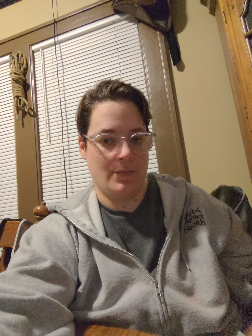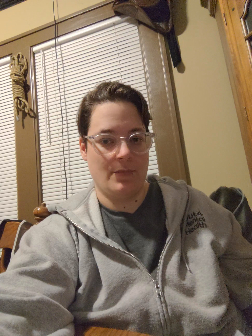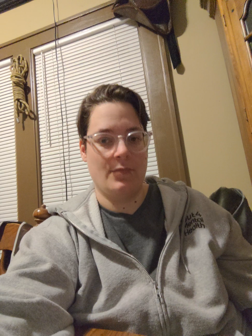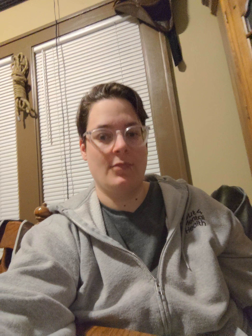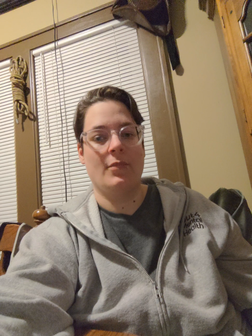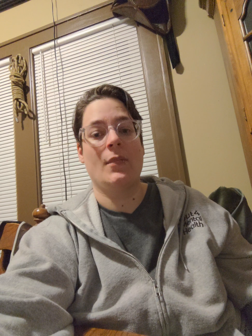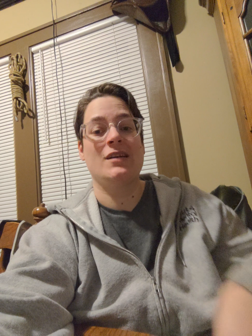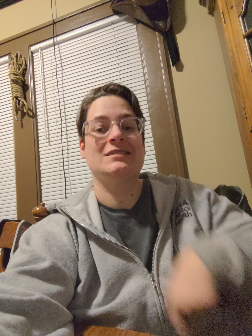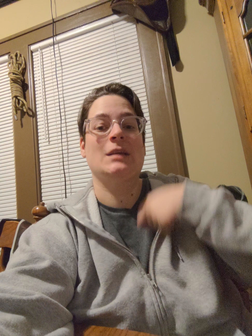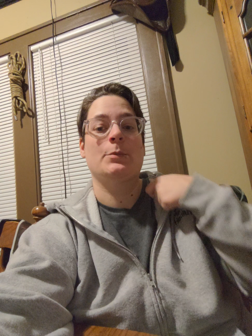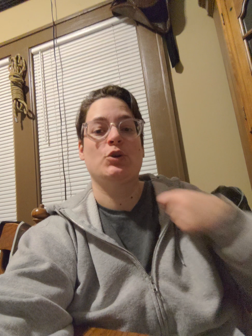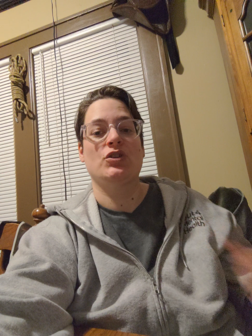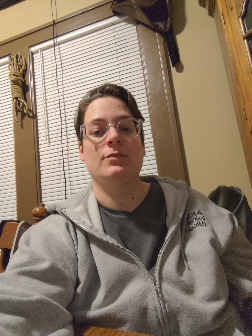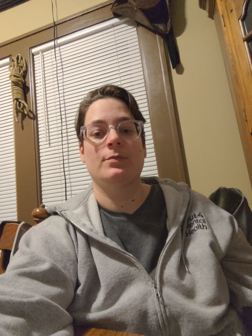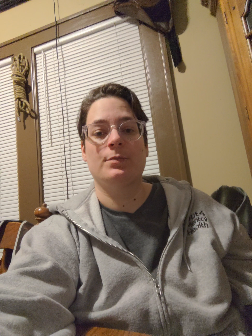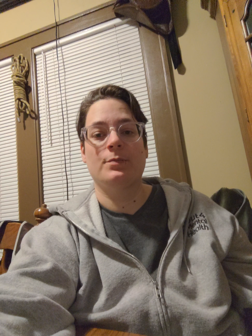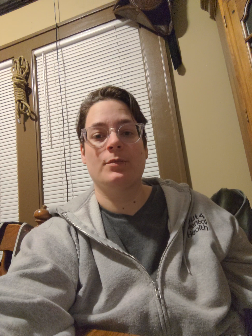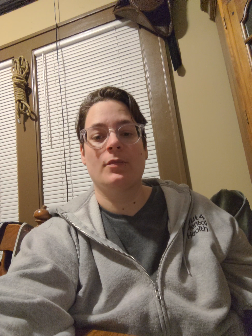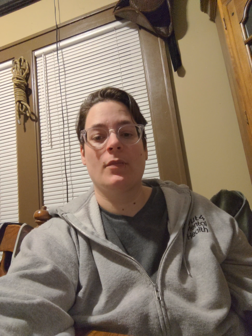zipper